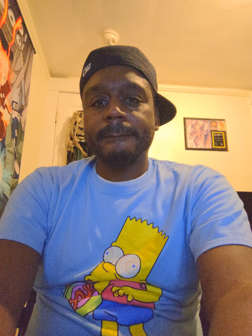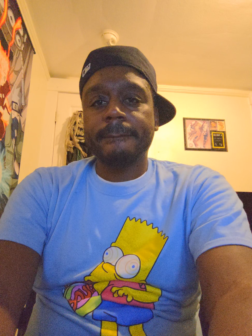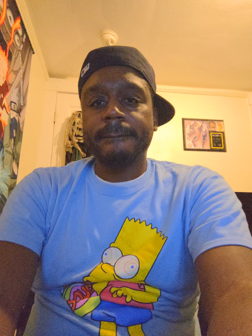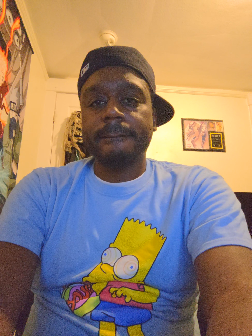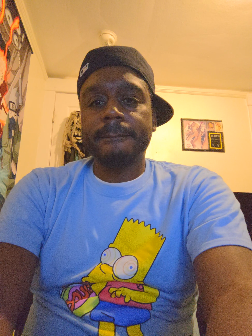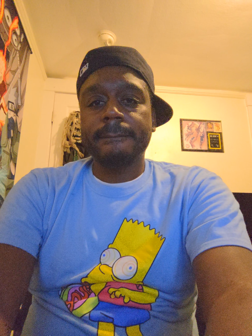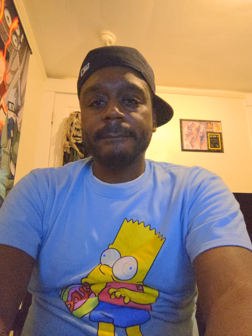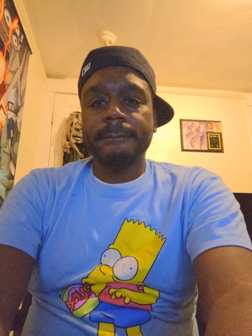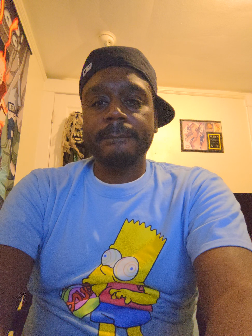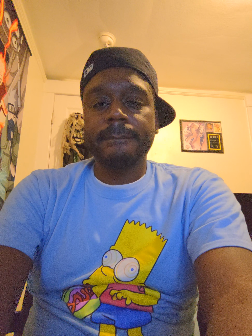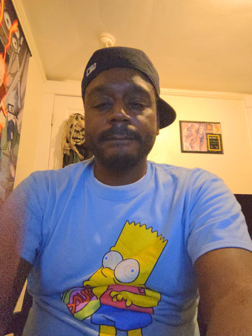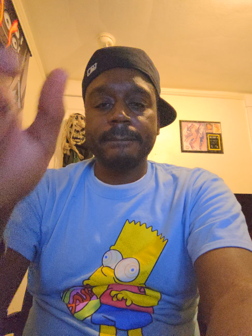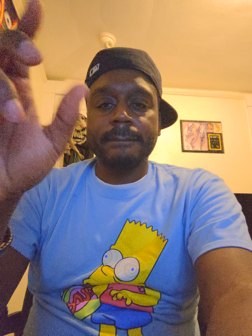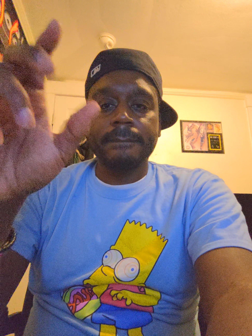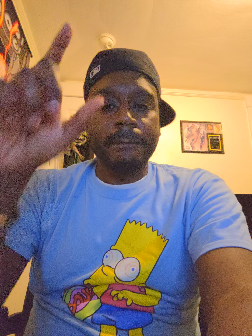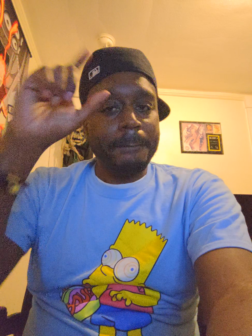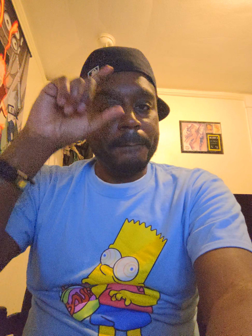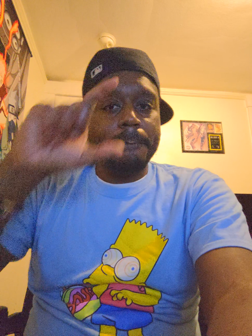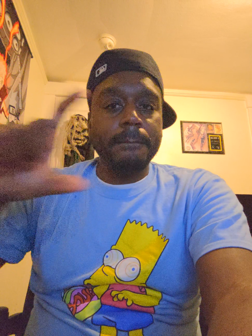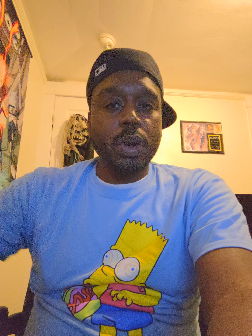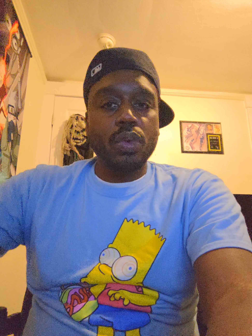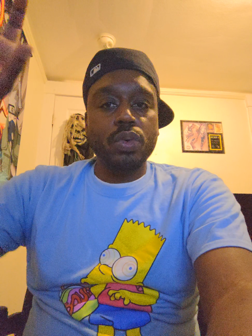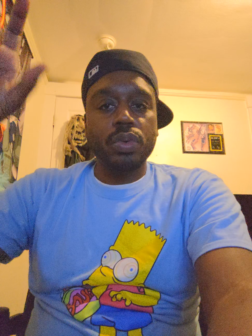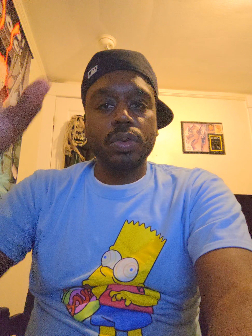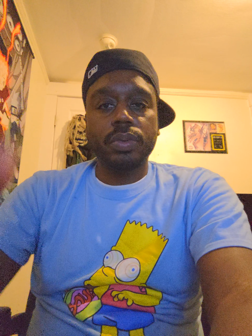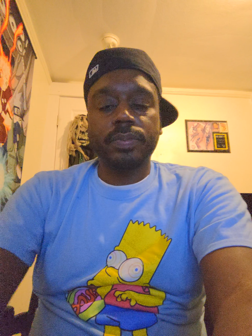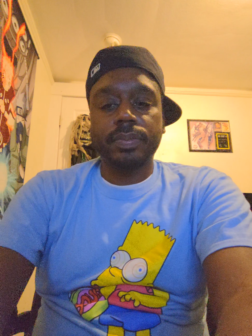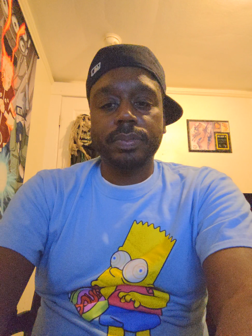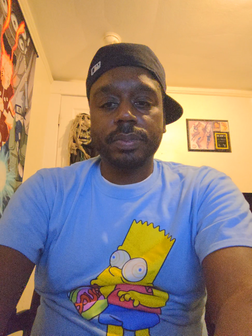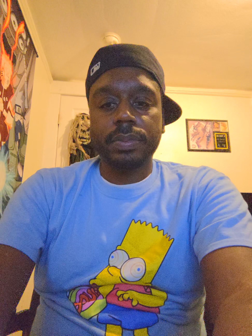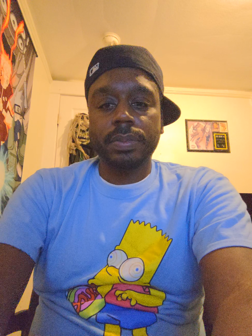moon